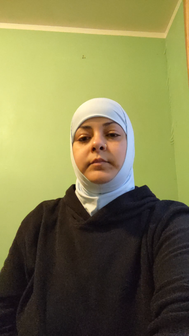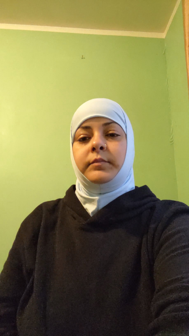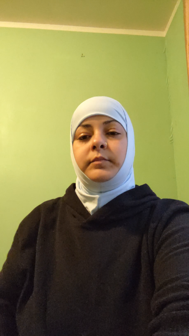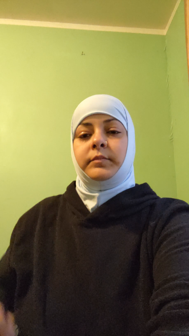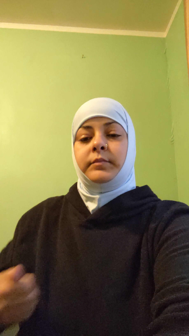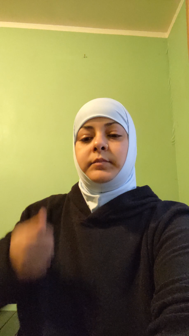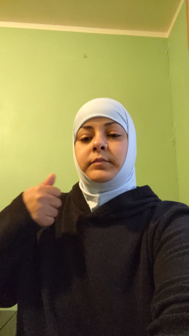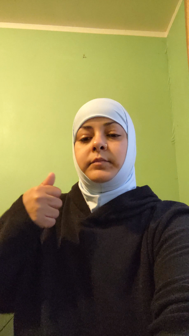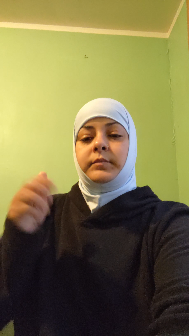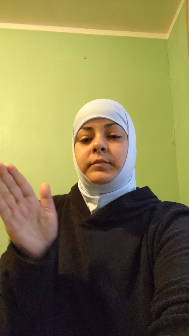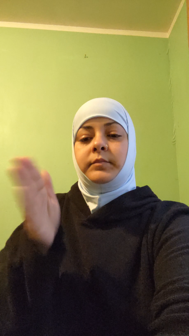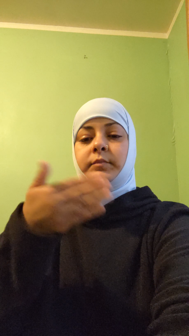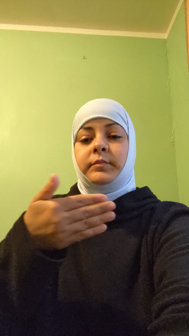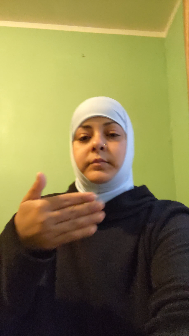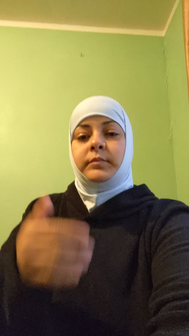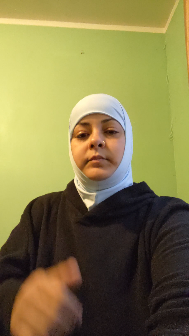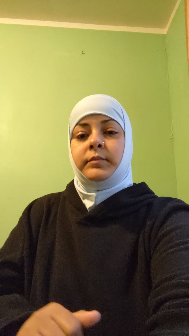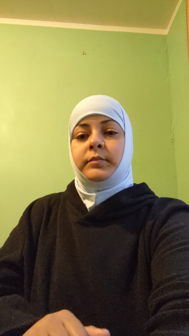living room